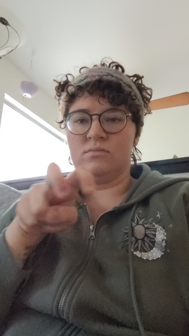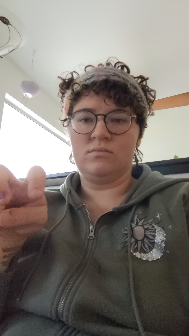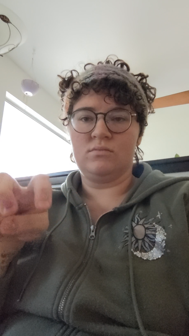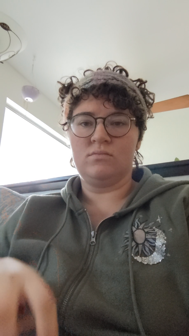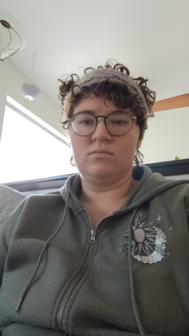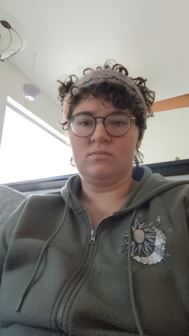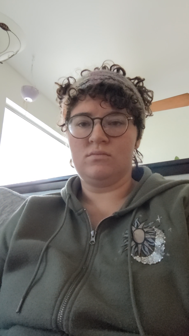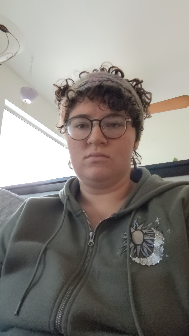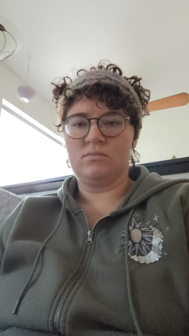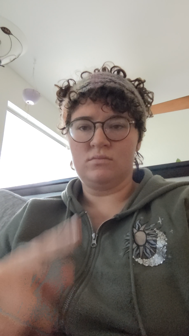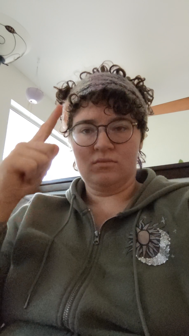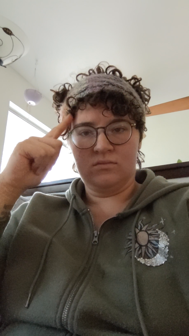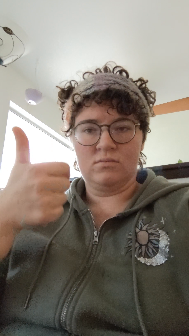dime